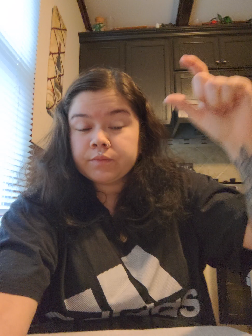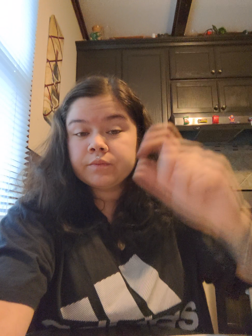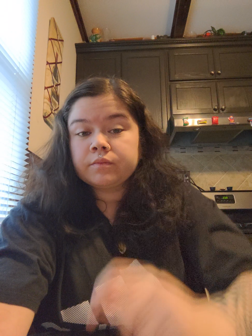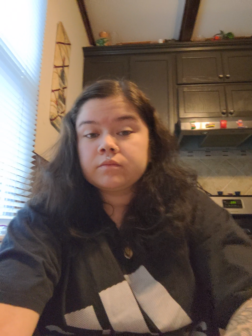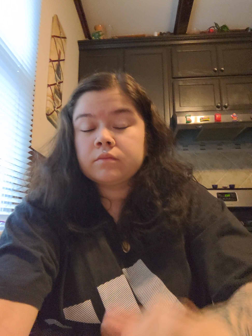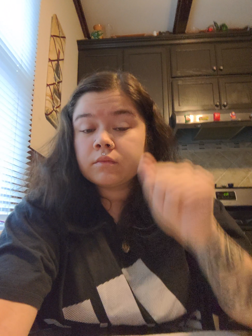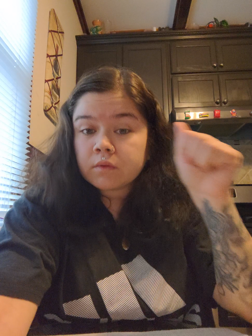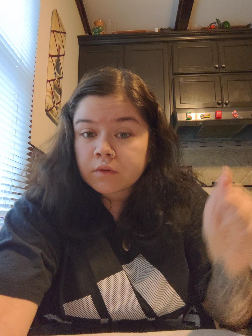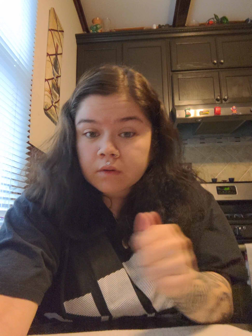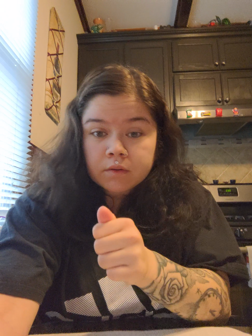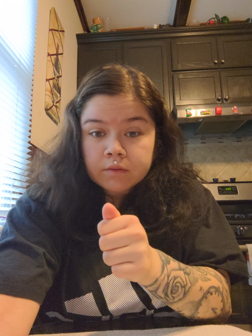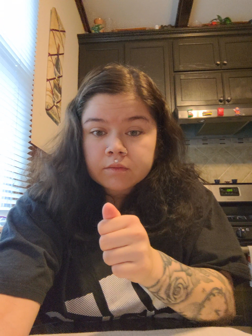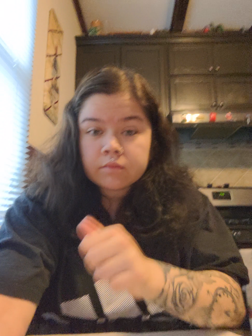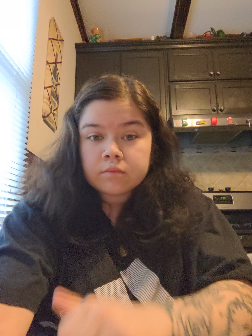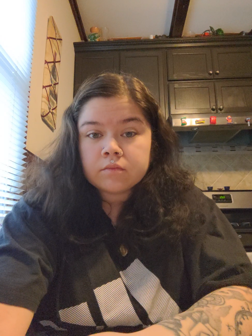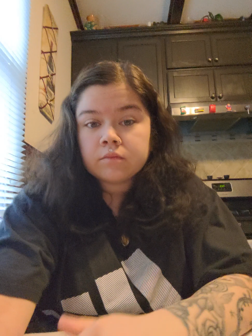hide